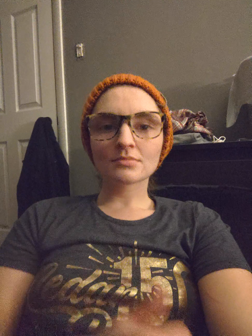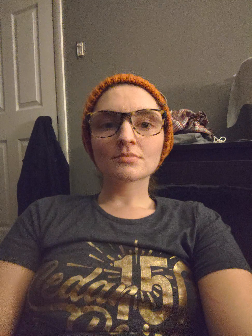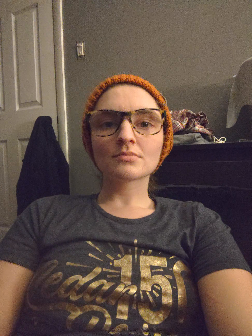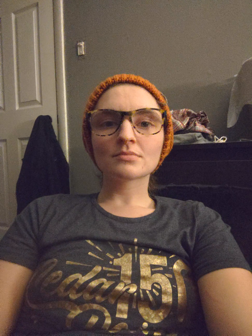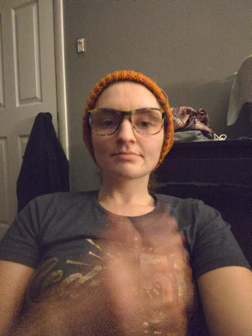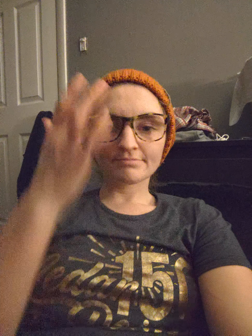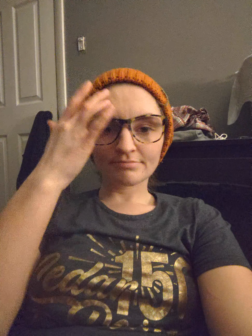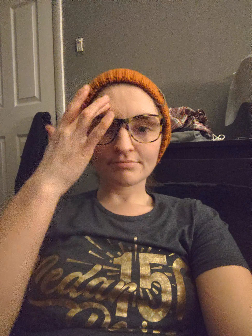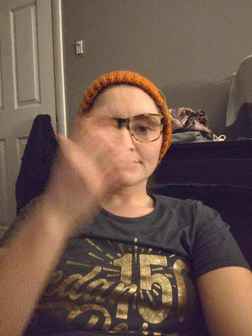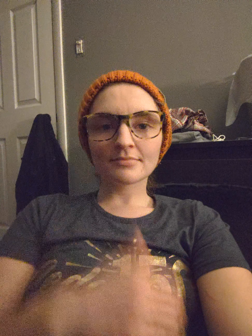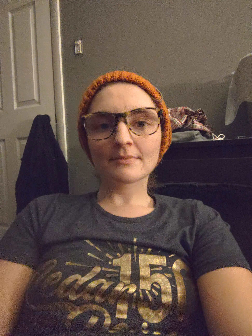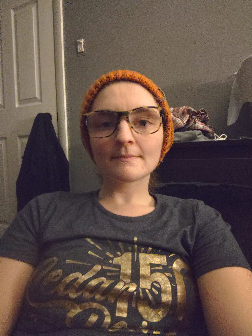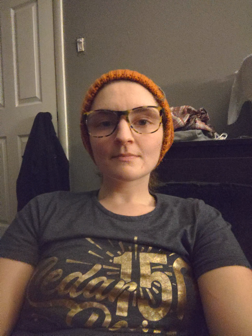sick